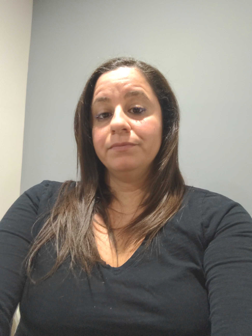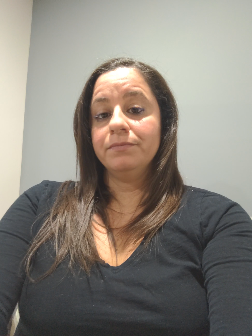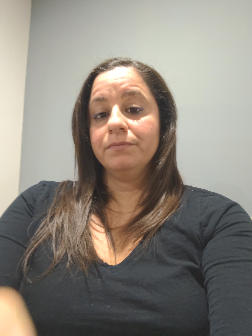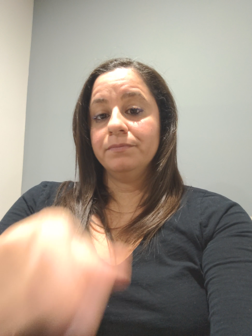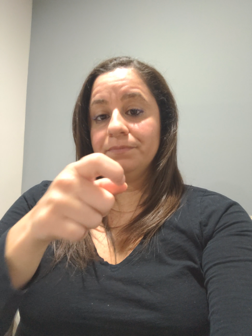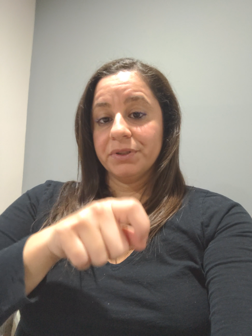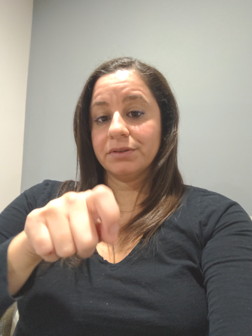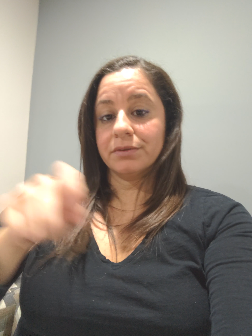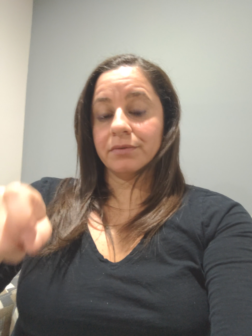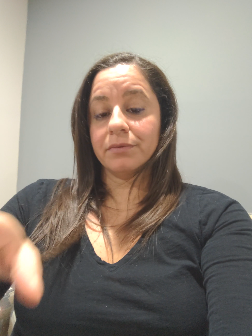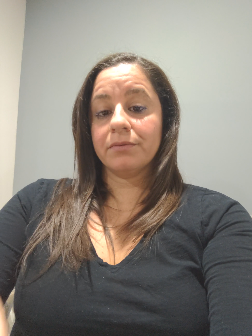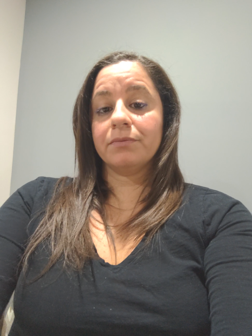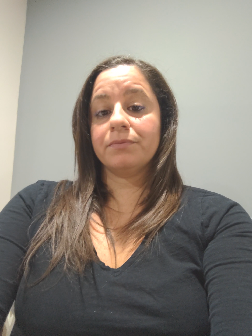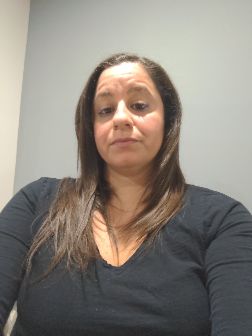pencil